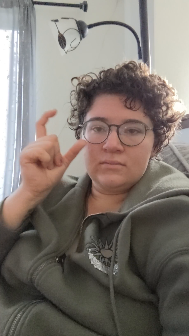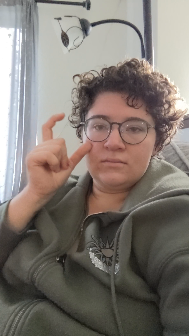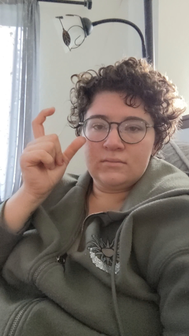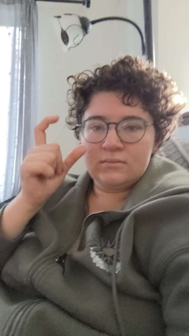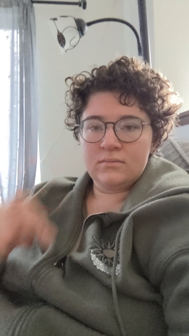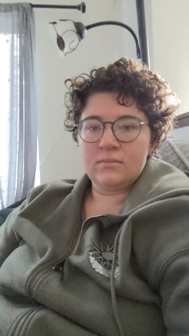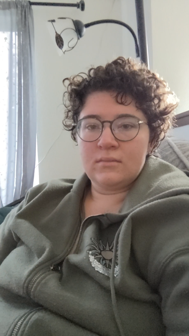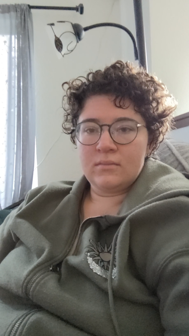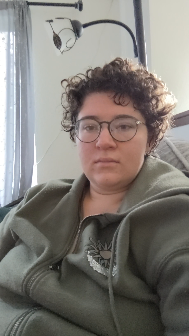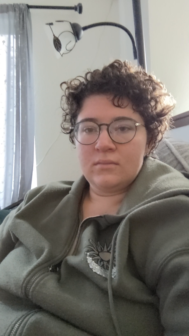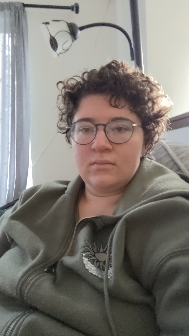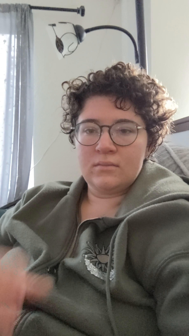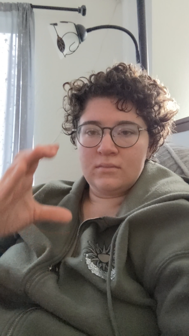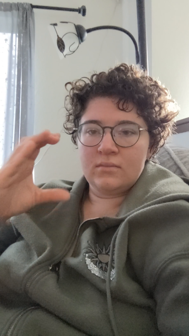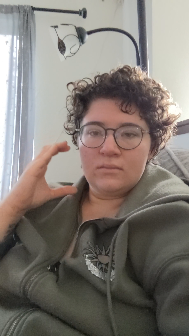bus